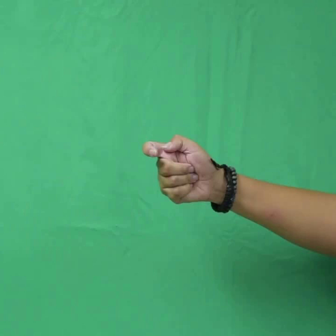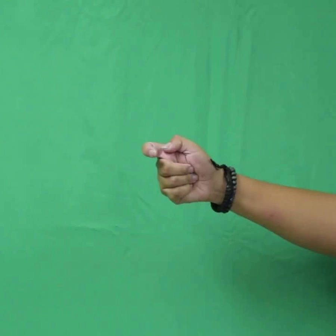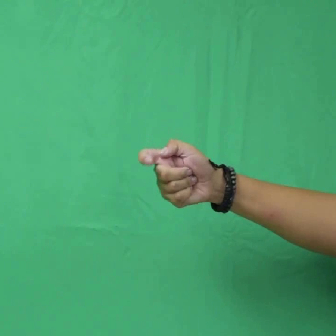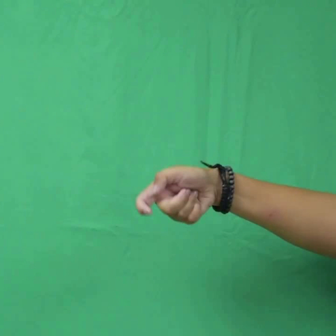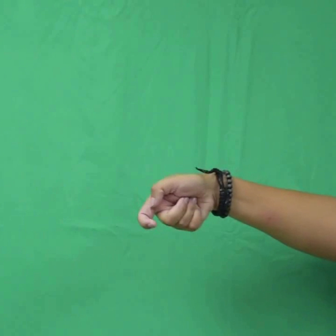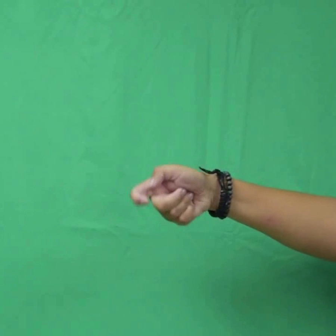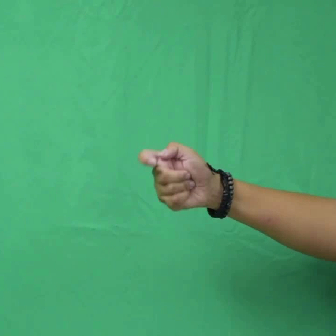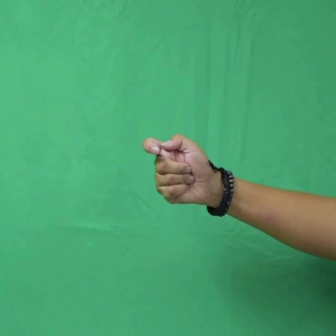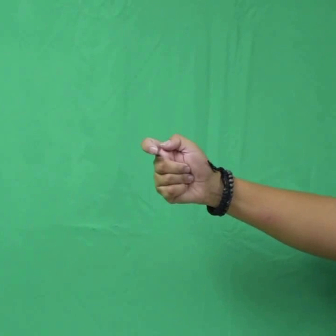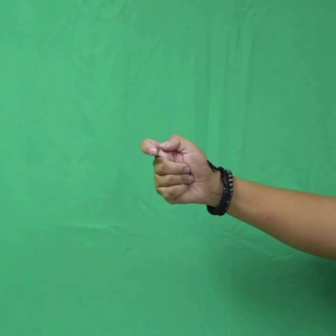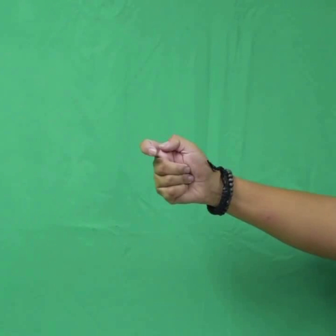Q